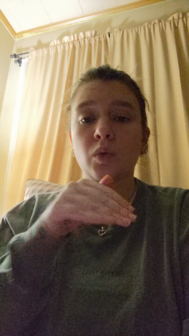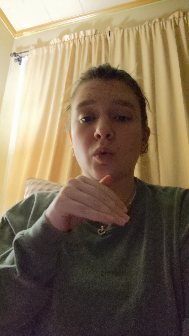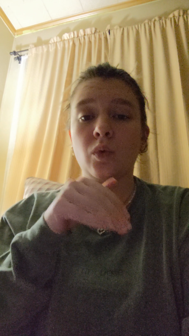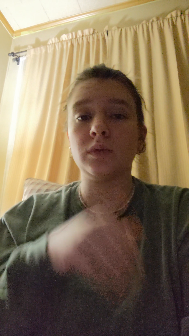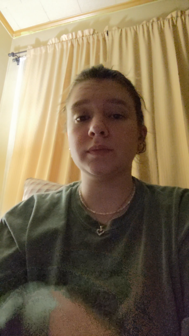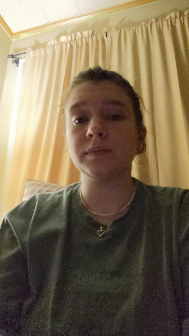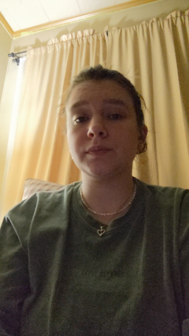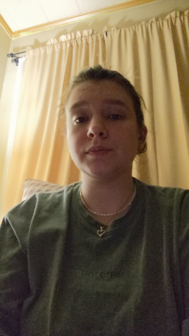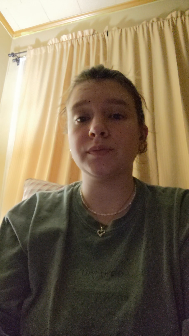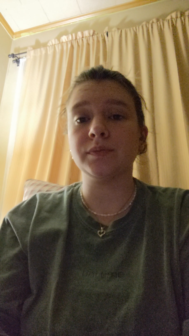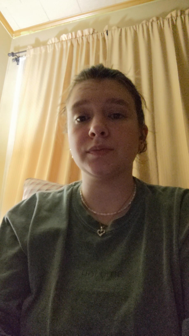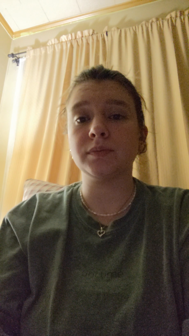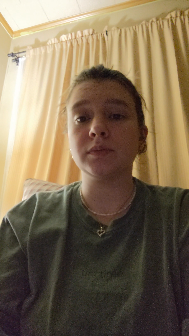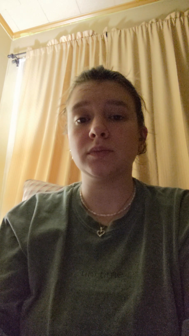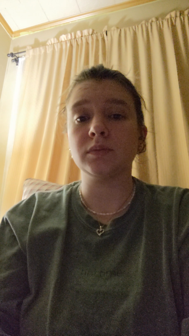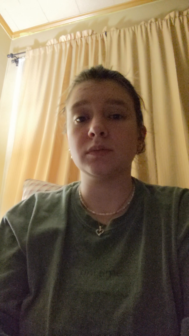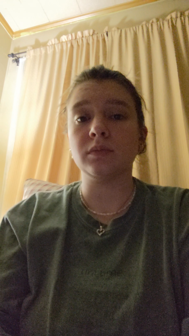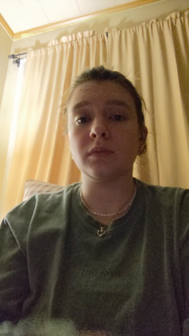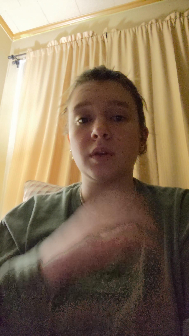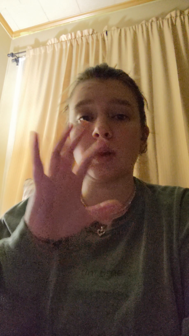catch